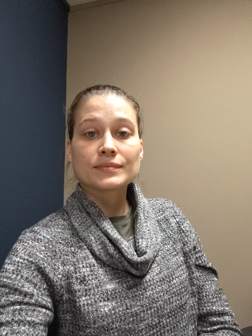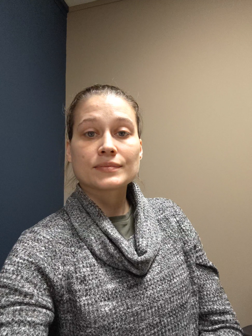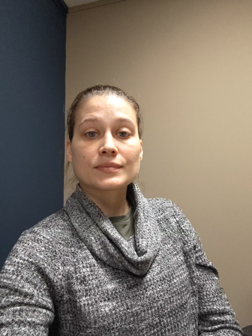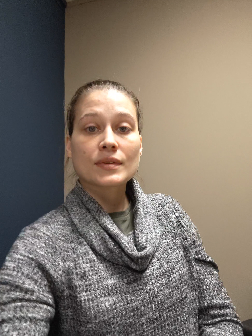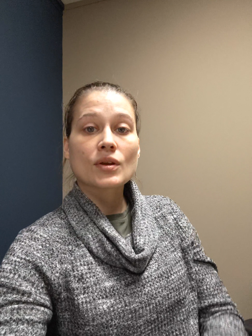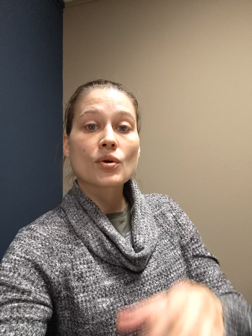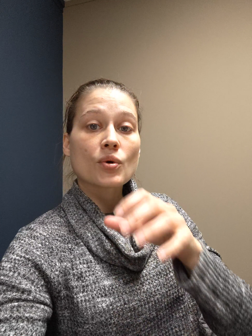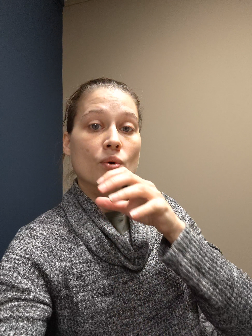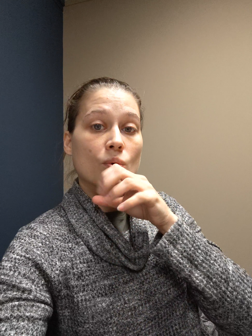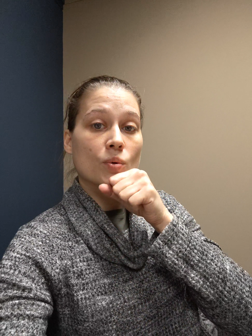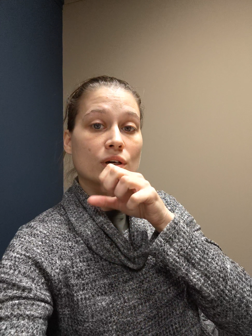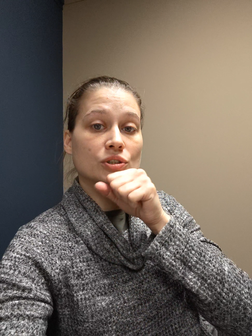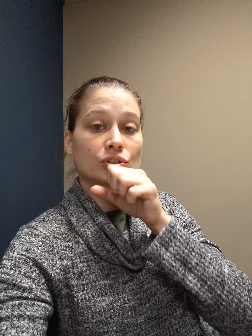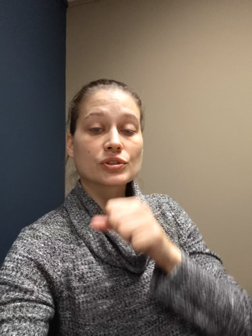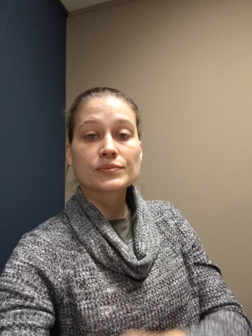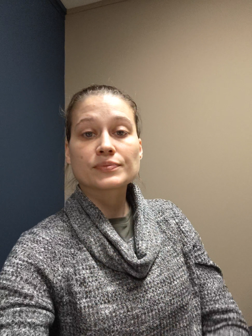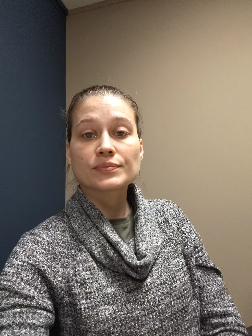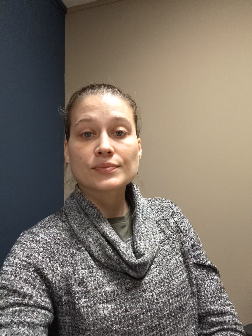orange